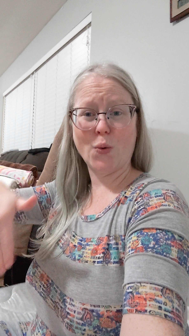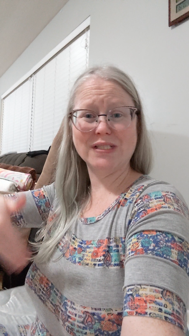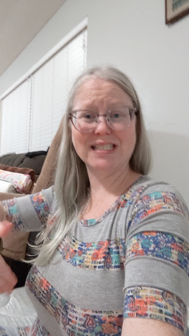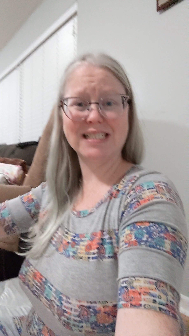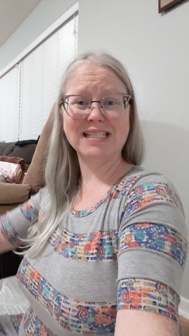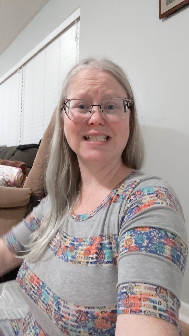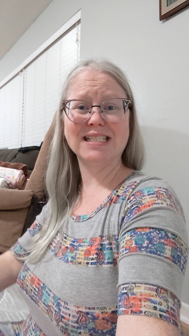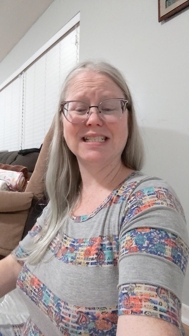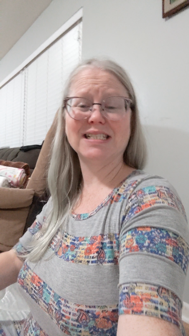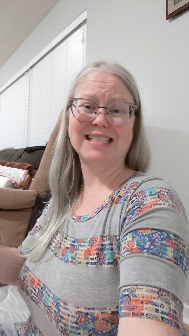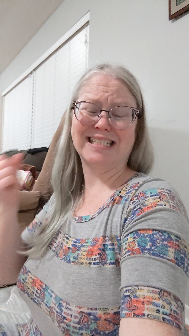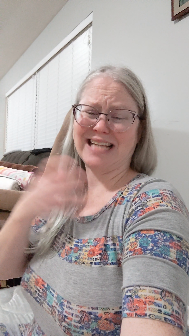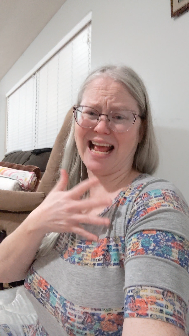scared